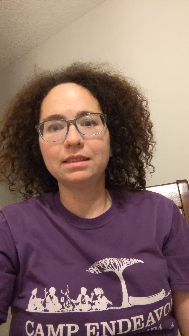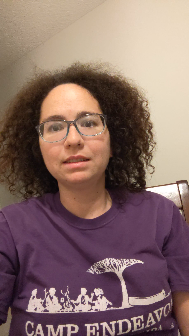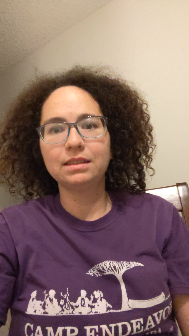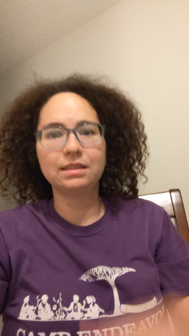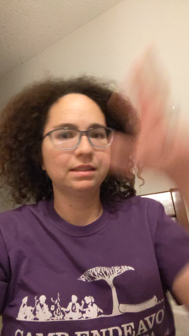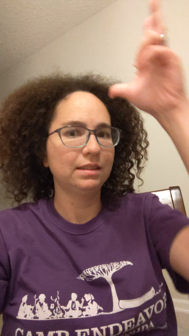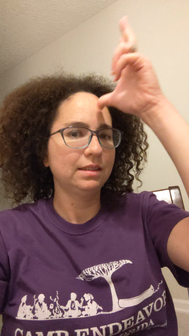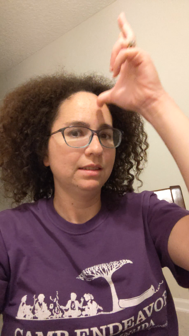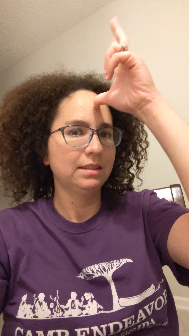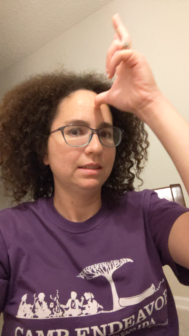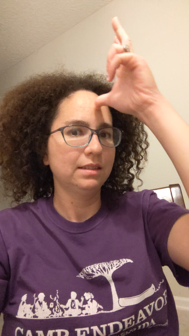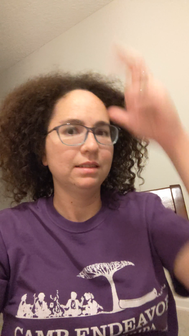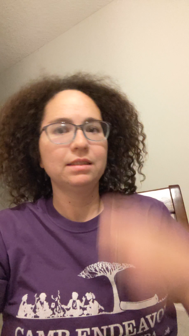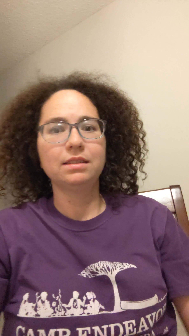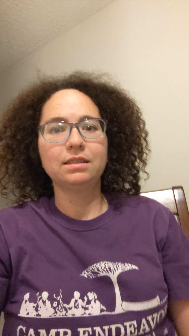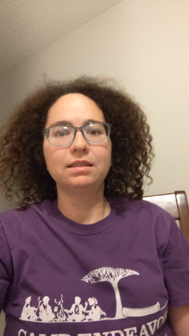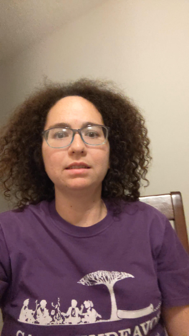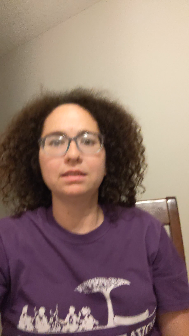rooster